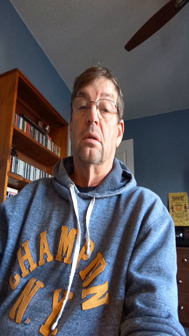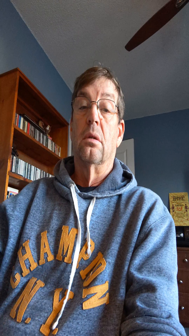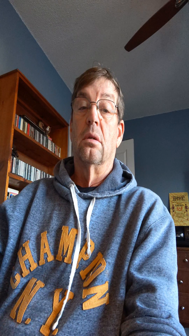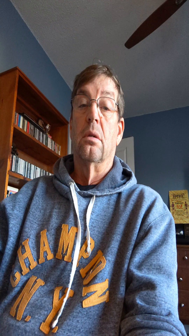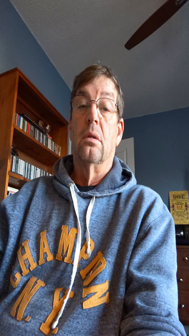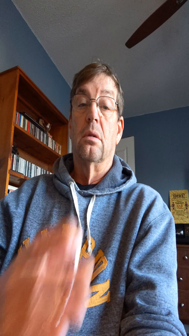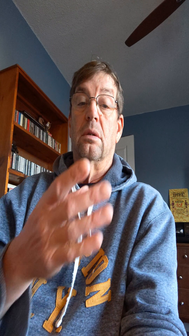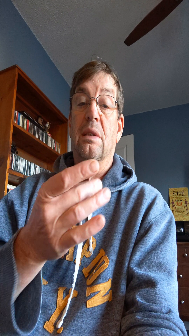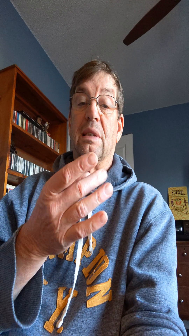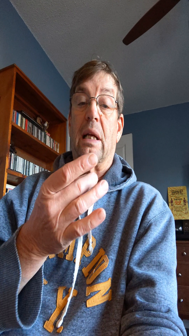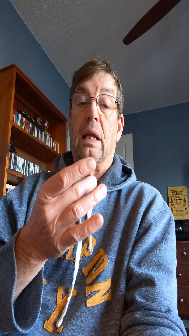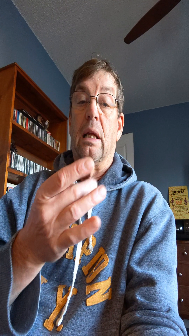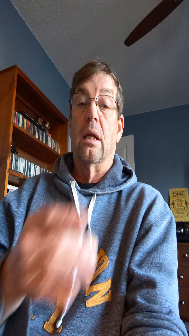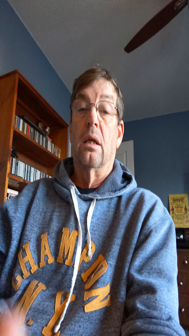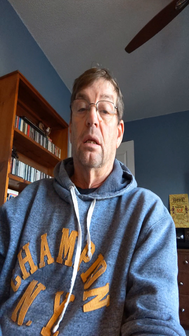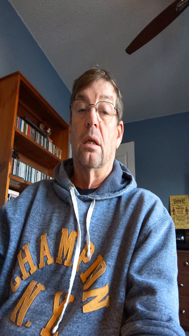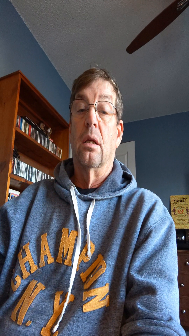sticky